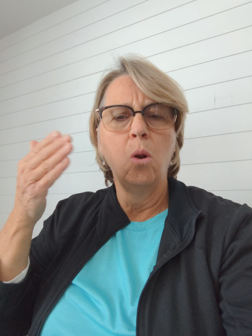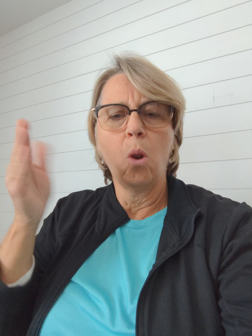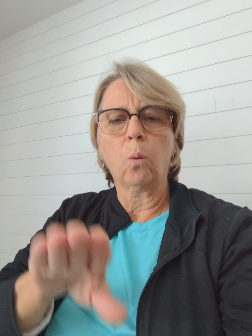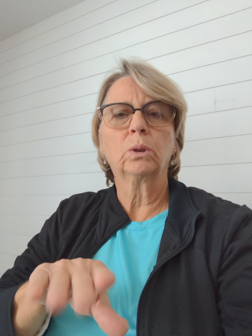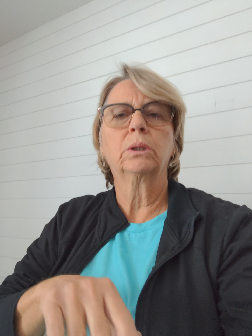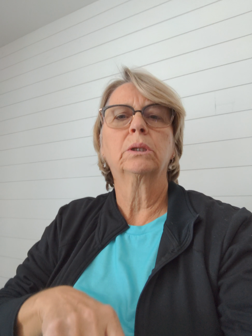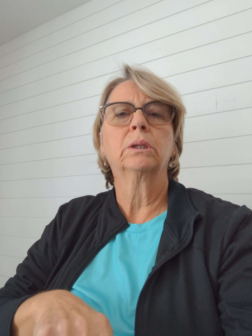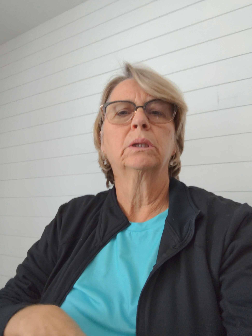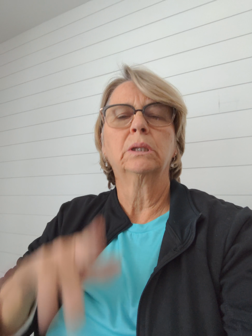close